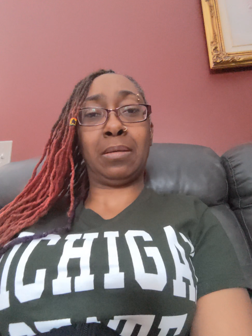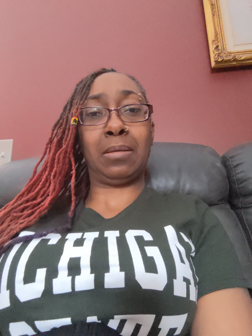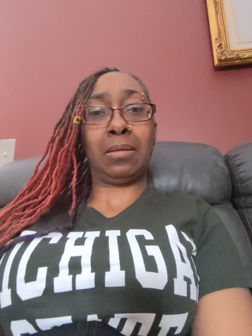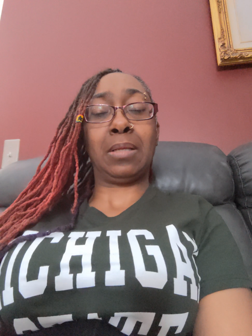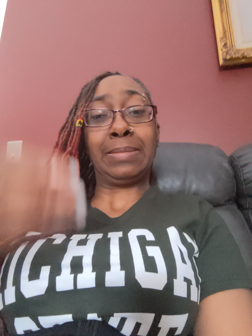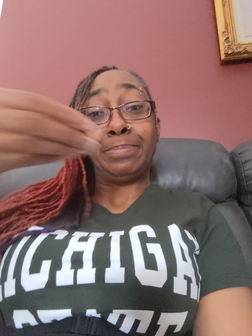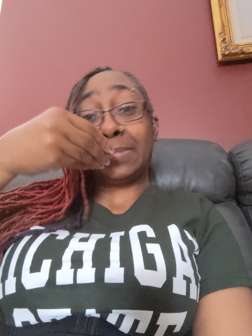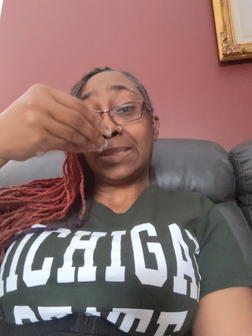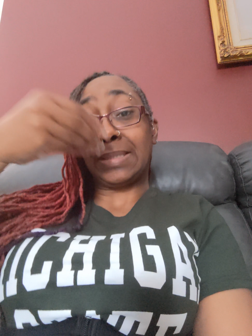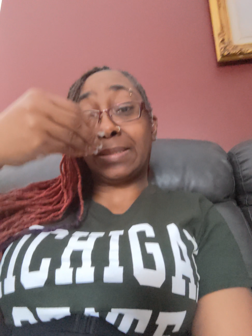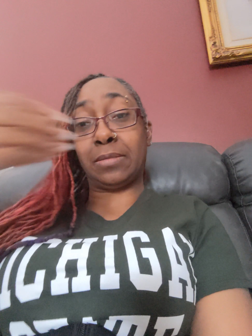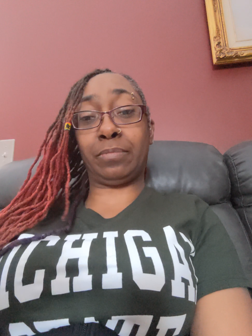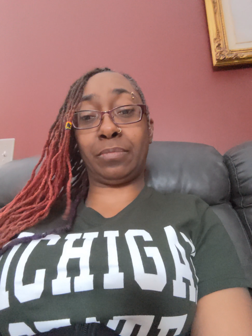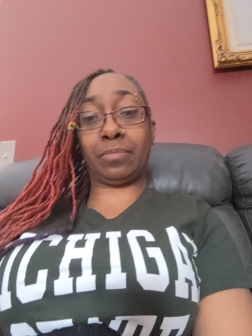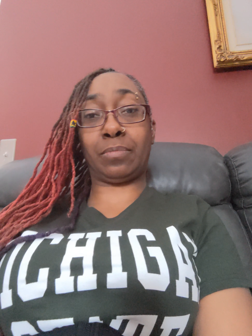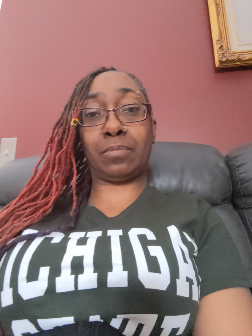pizza